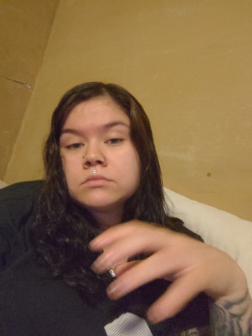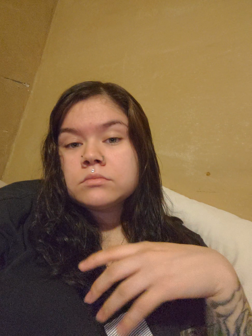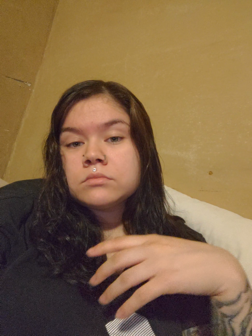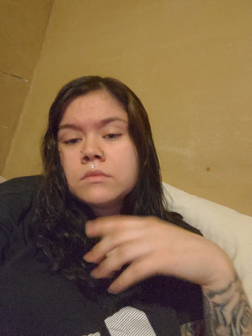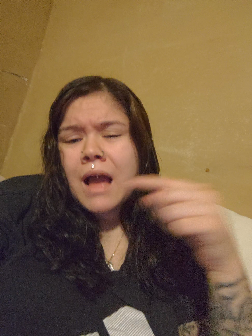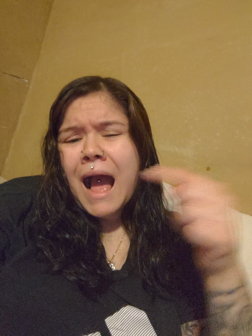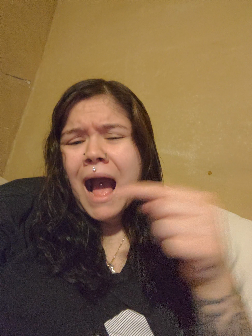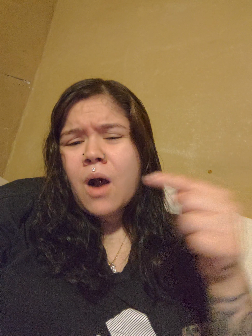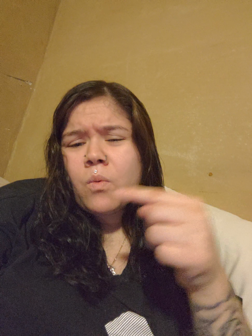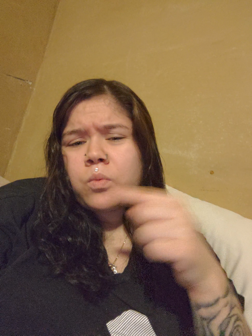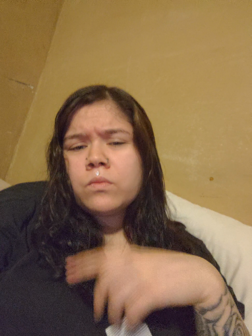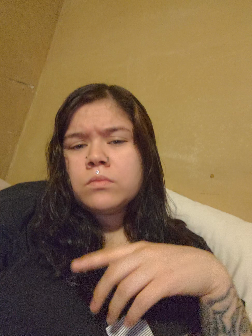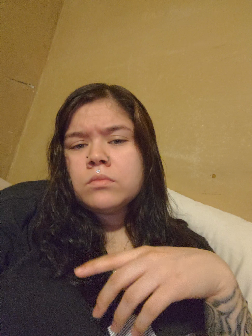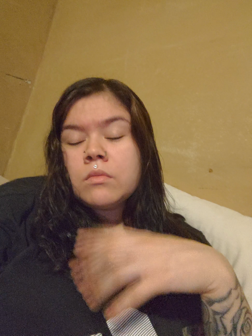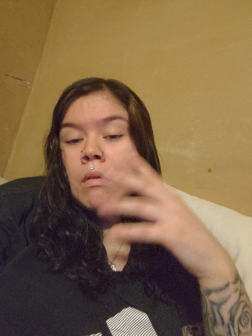owie